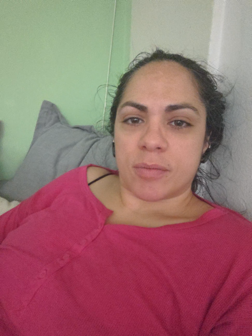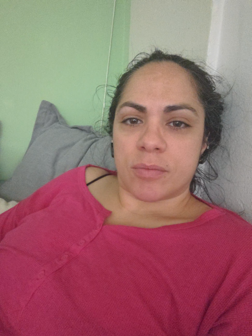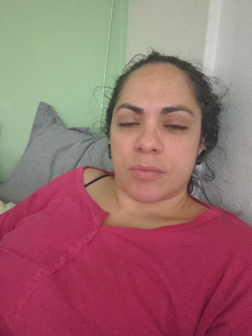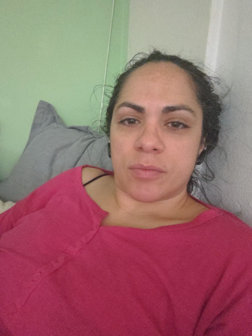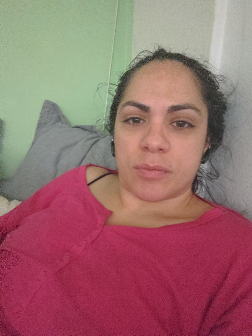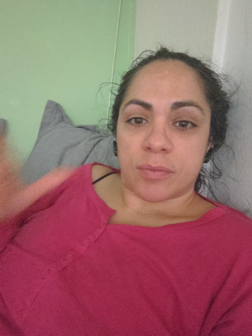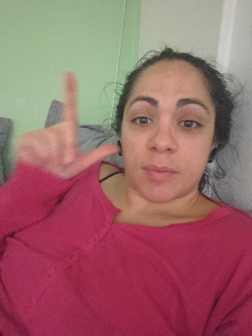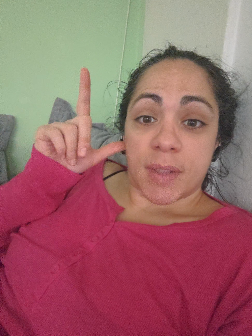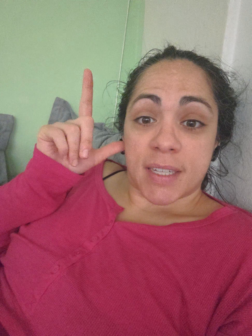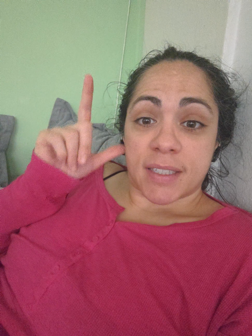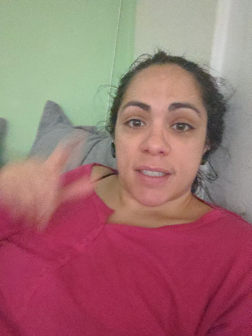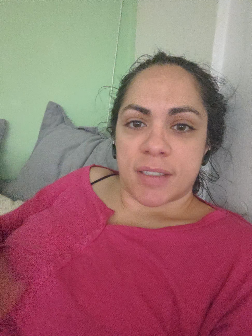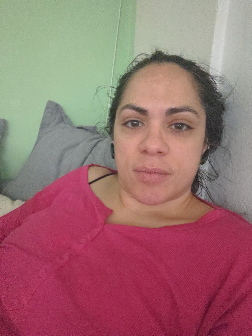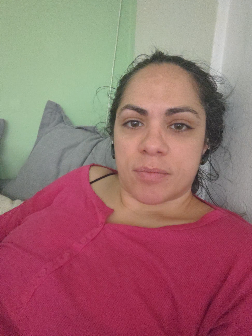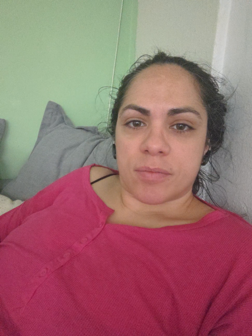listen